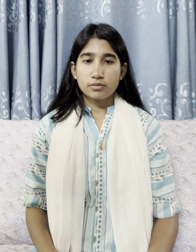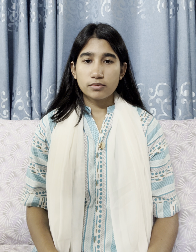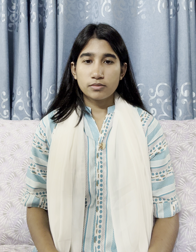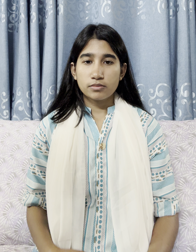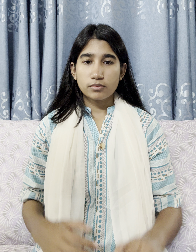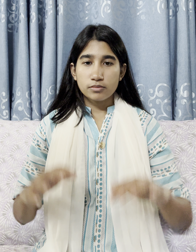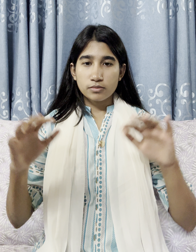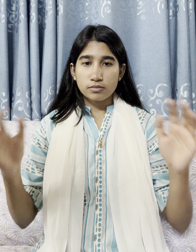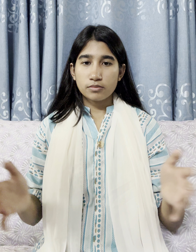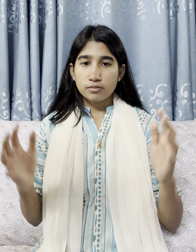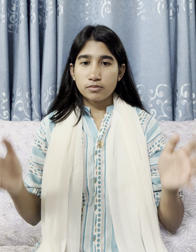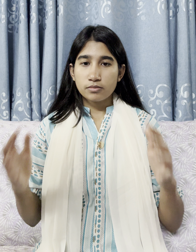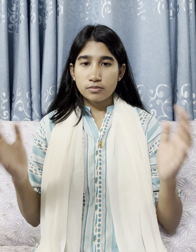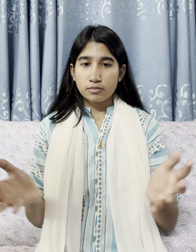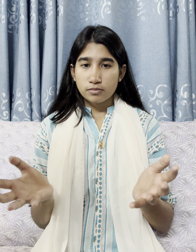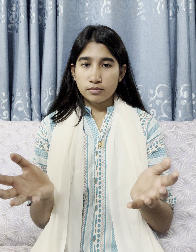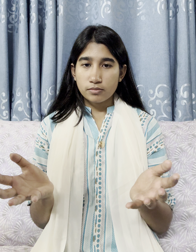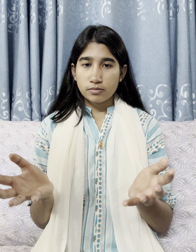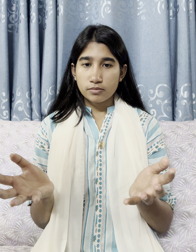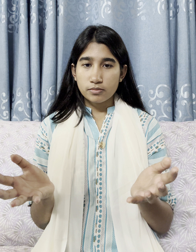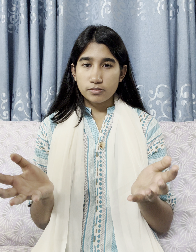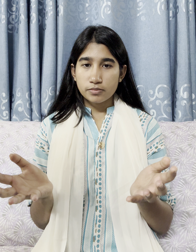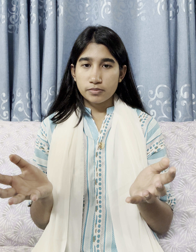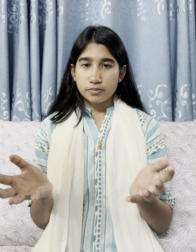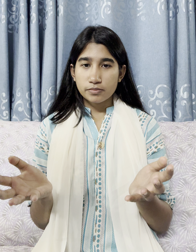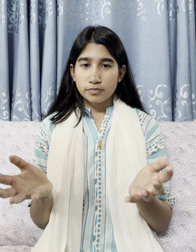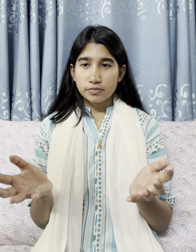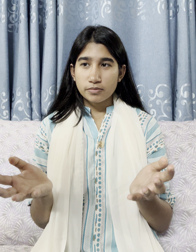খেলা করা